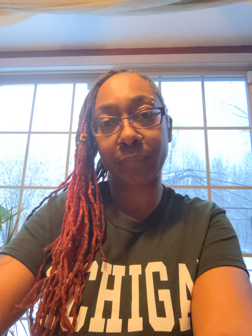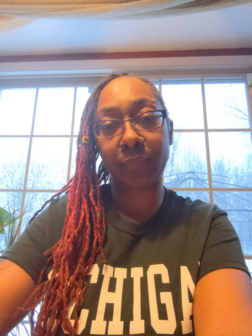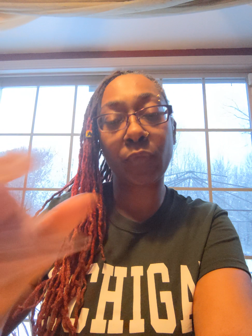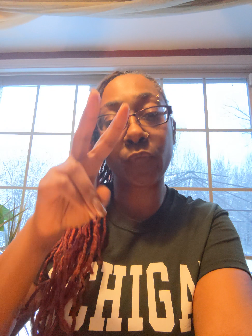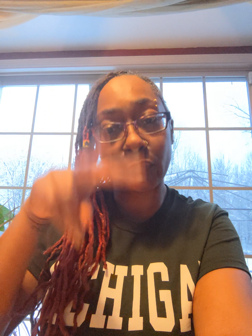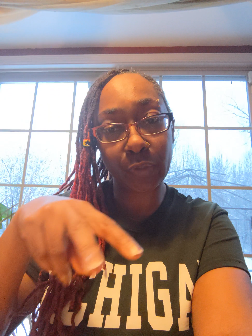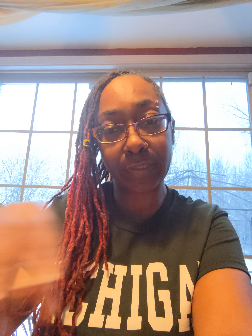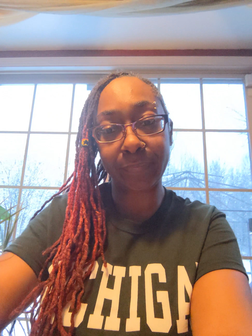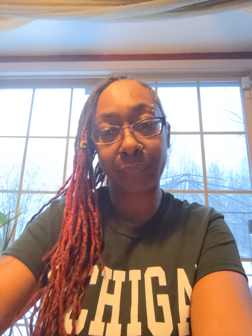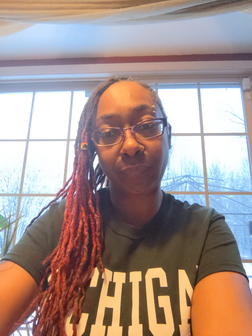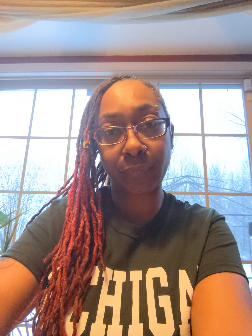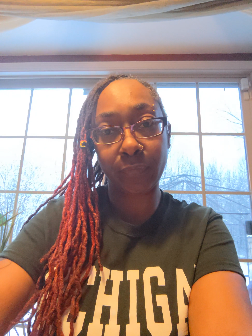read